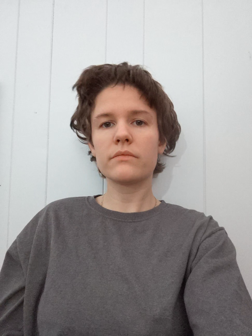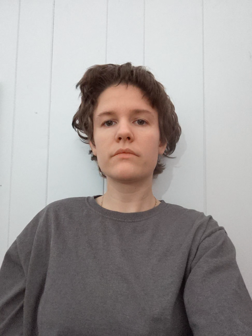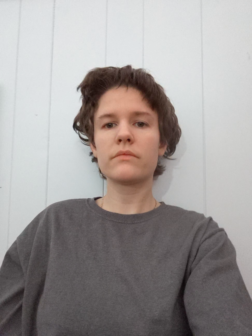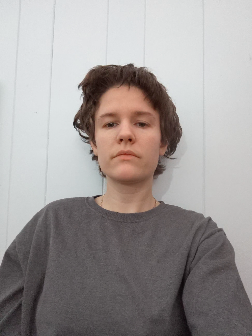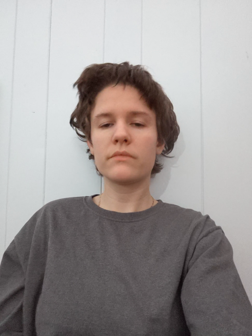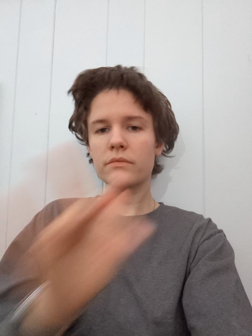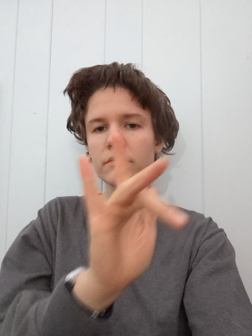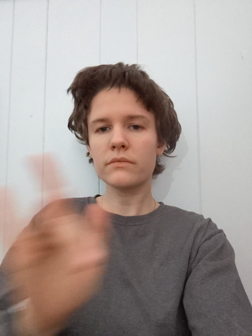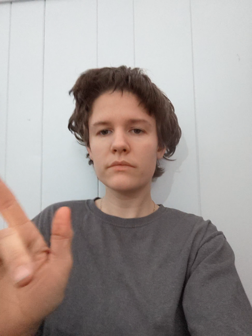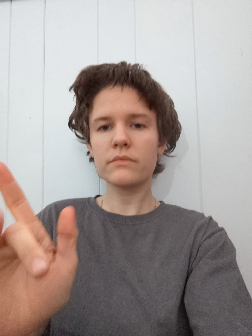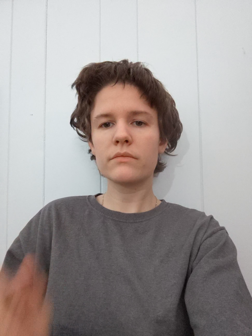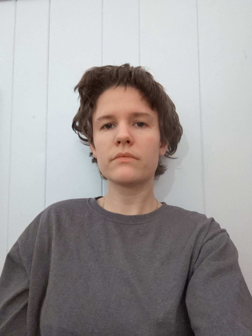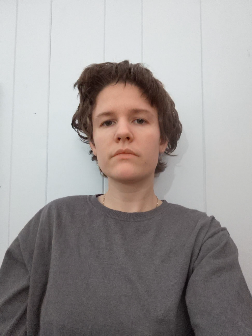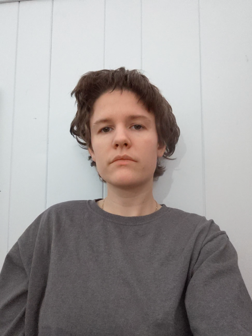empty